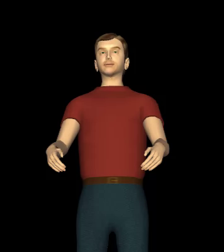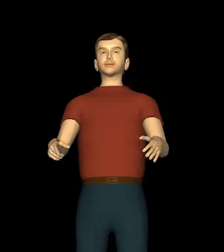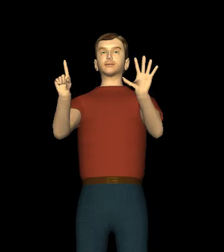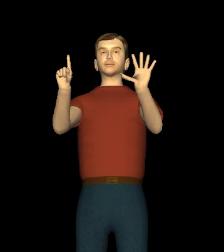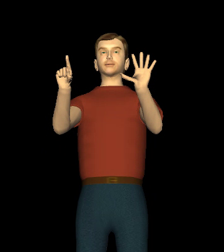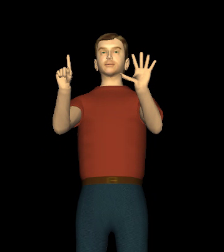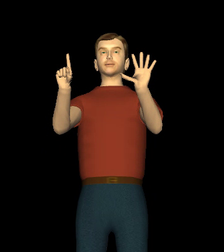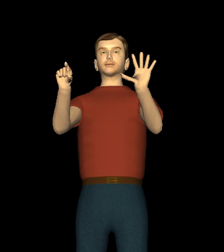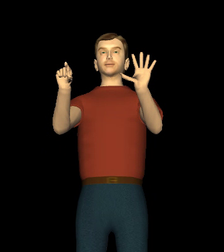70